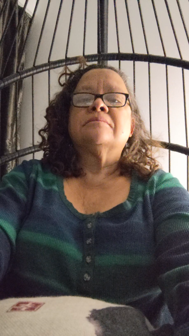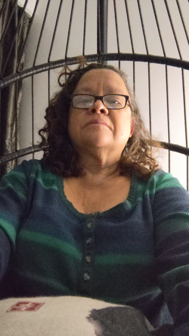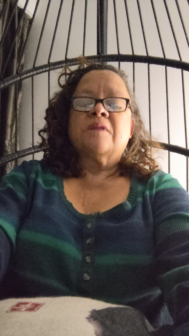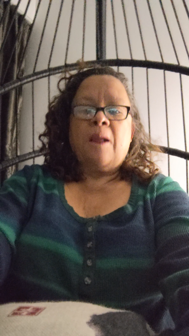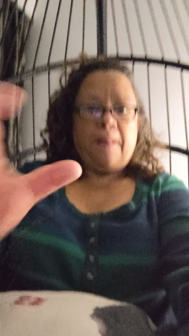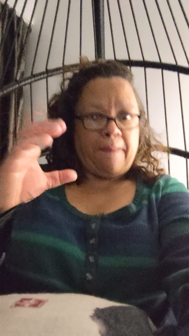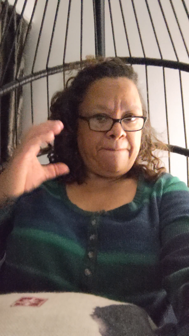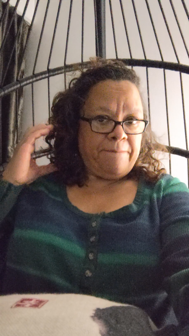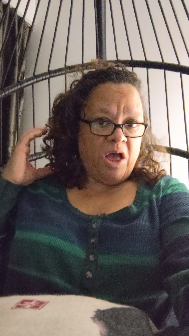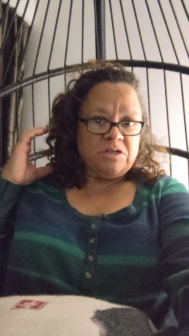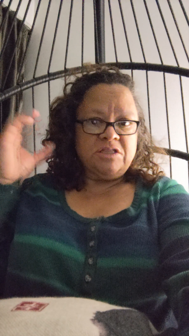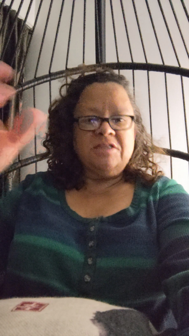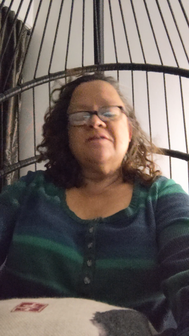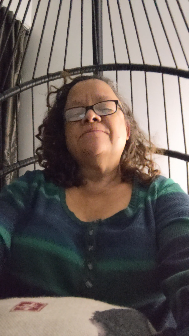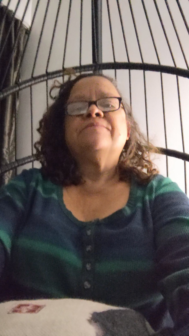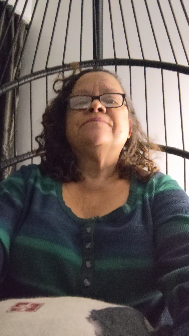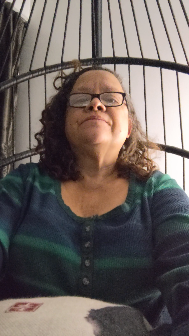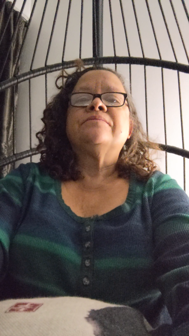bus